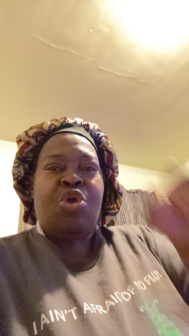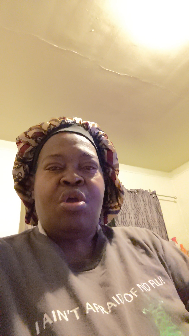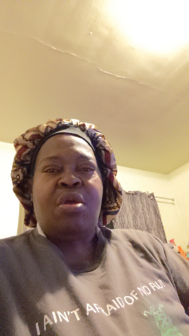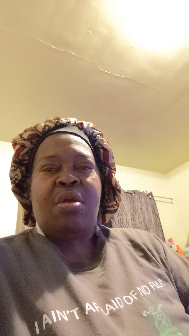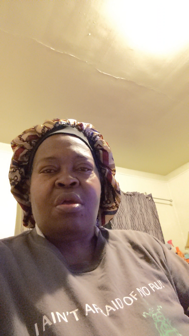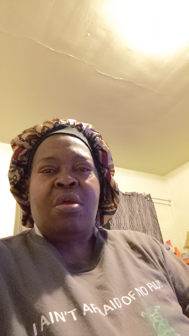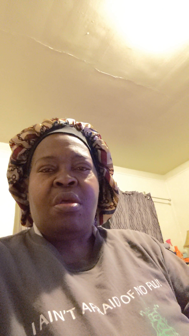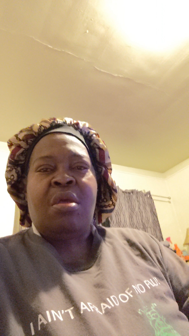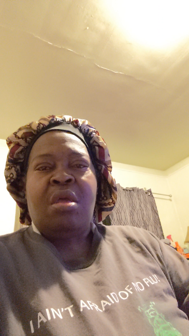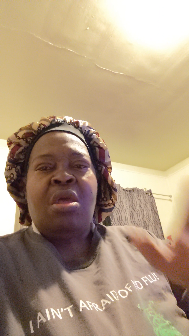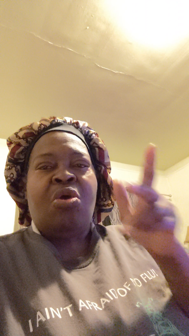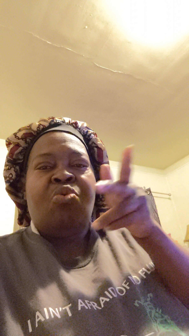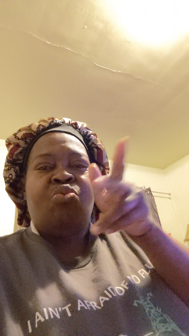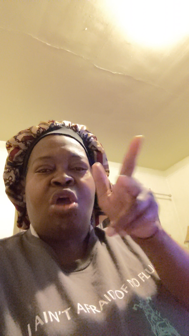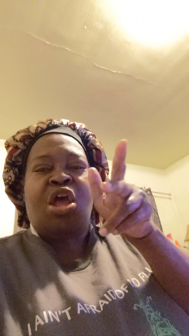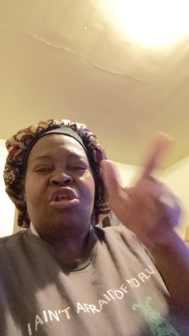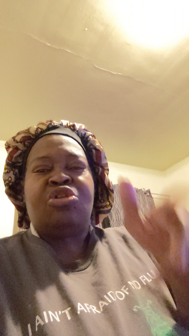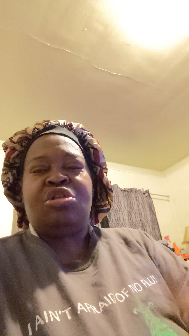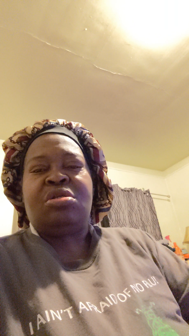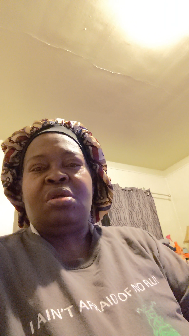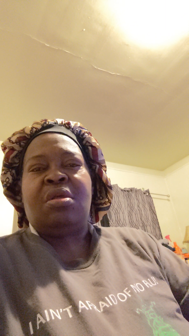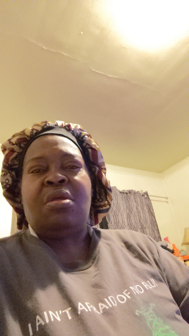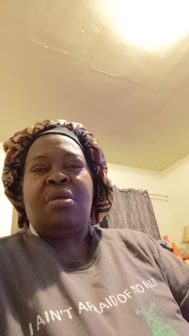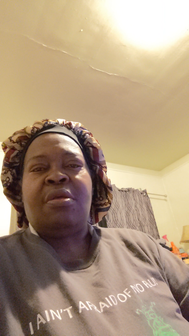garage